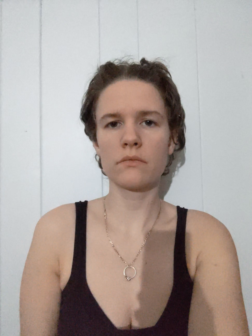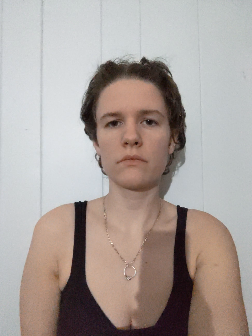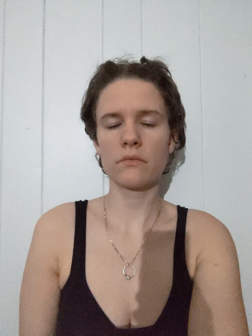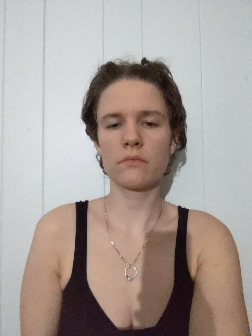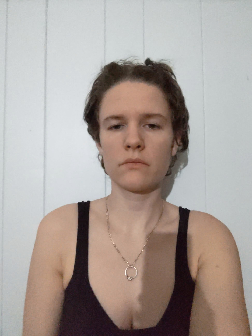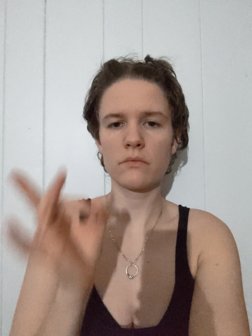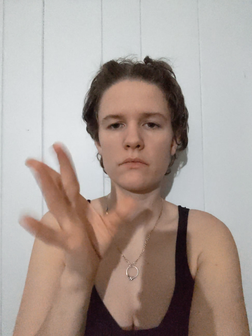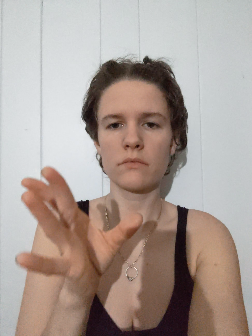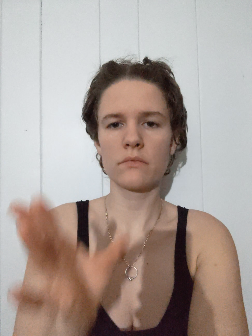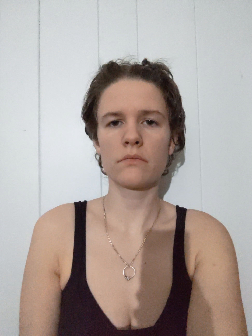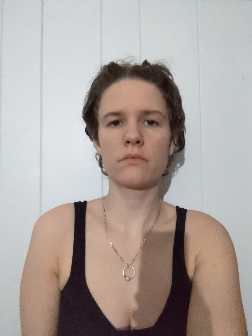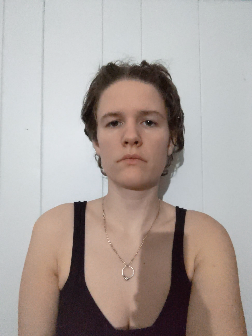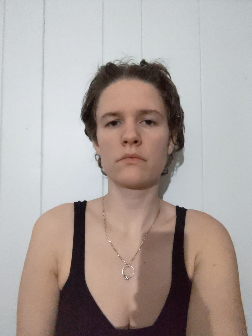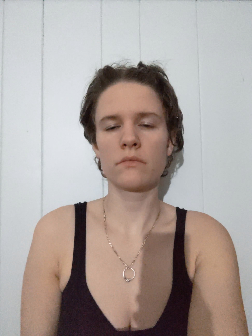hate